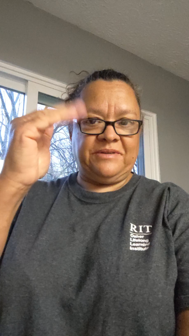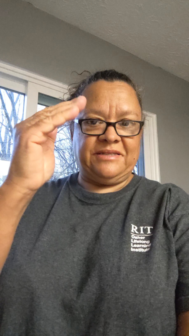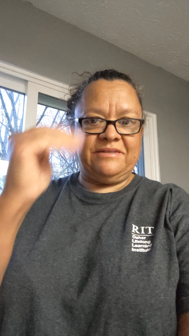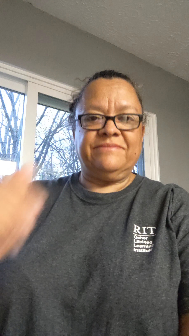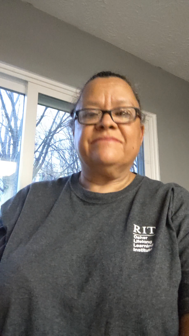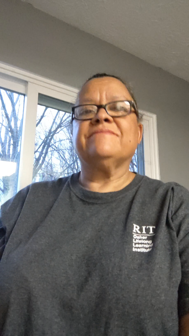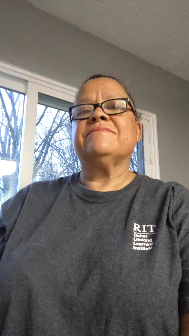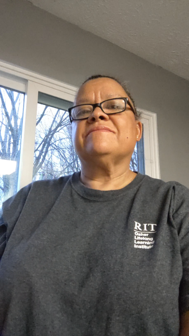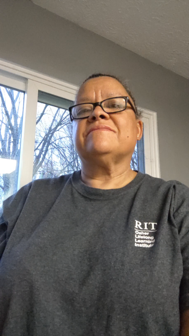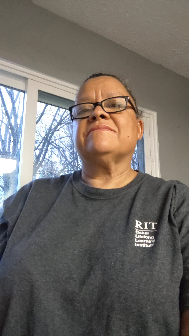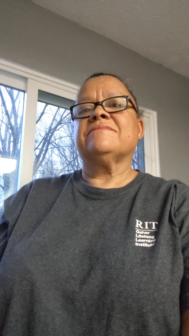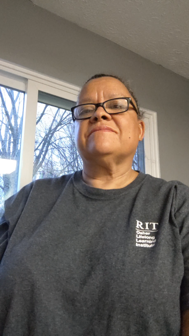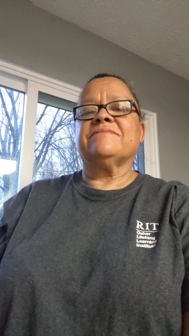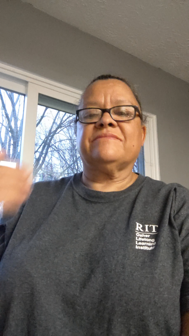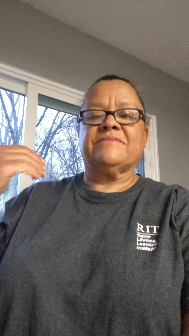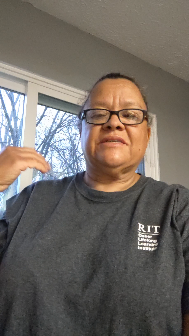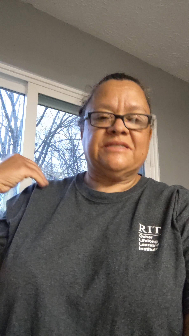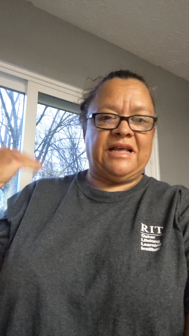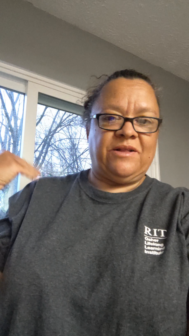shoulder